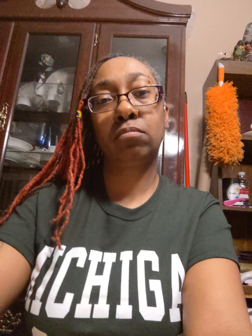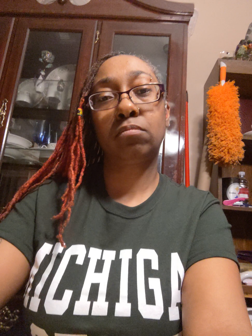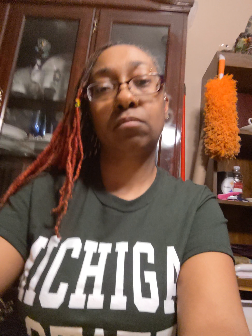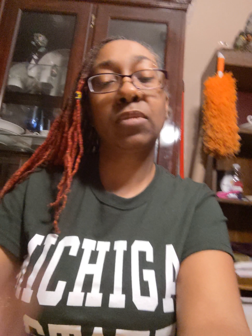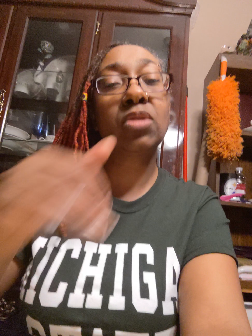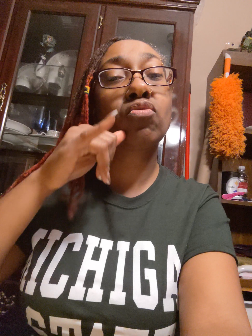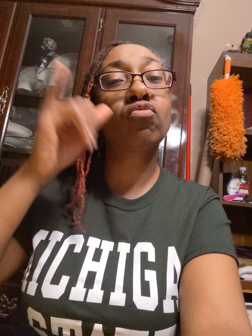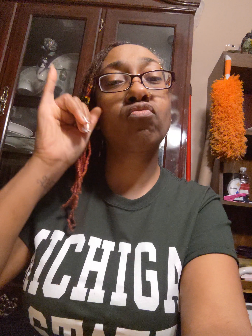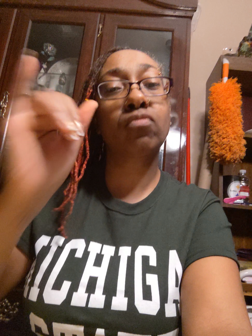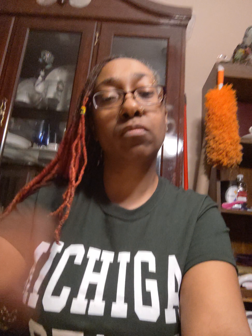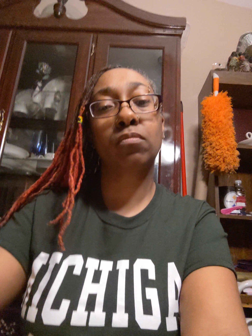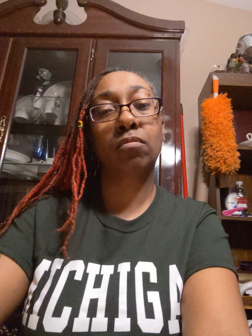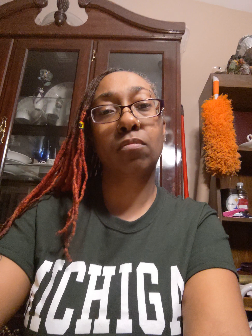yesterday